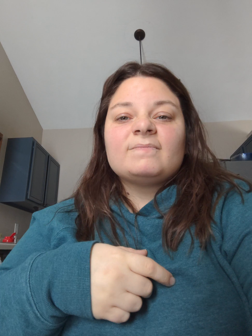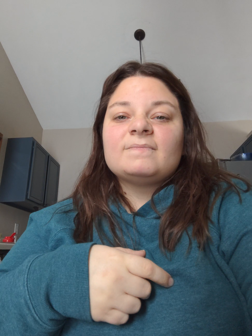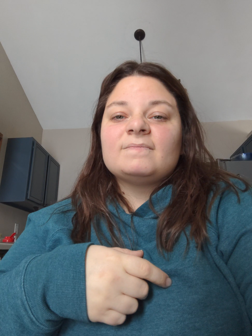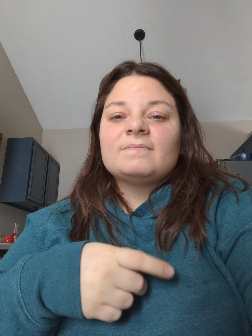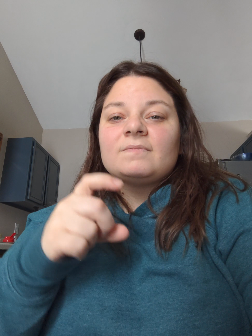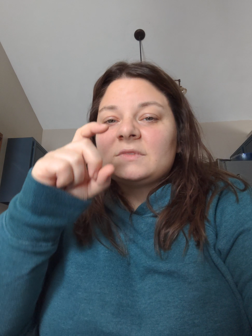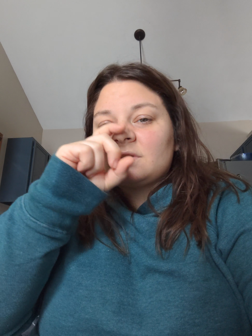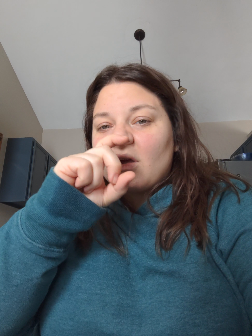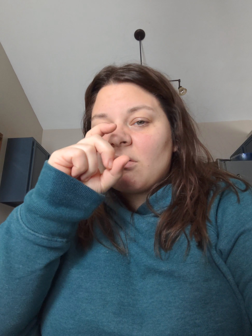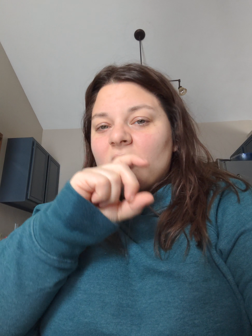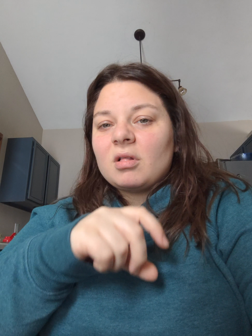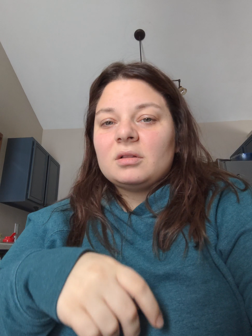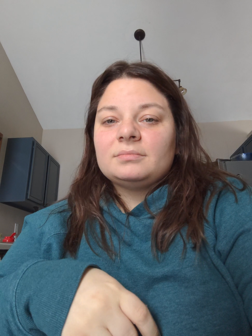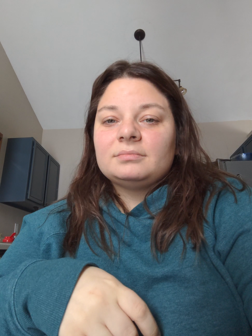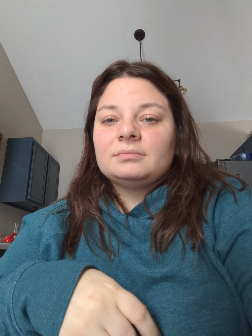doll